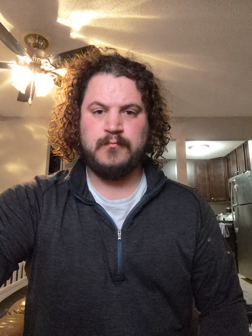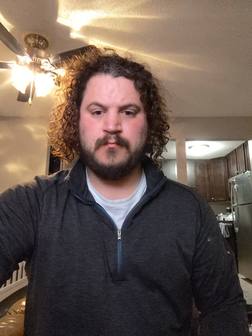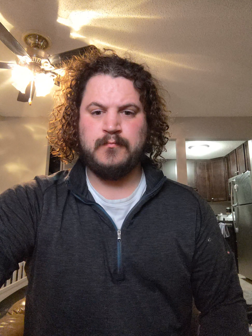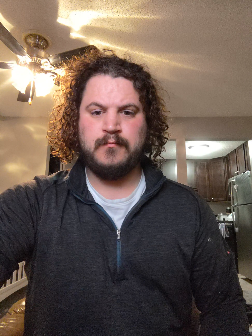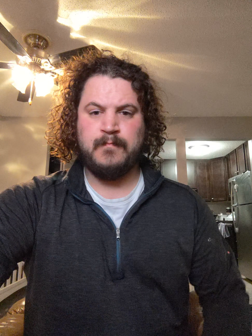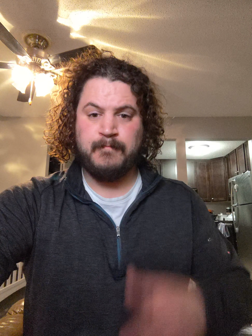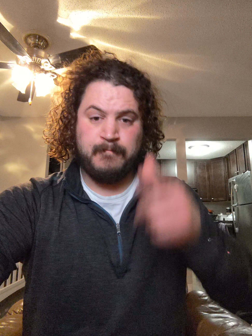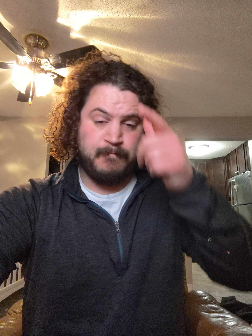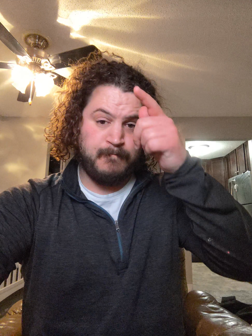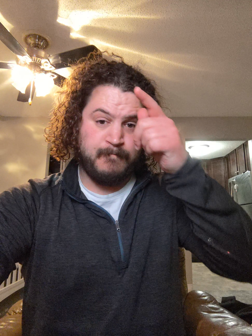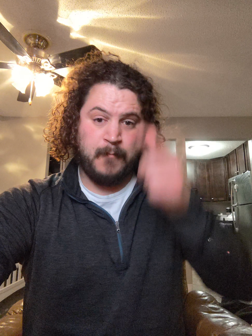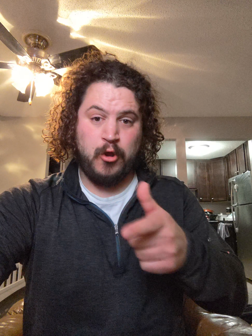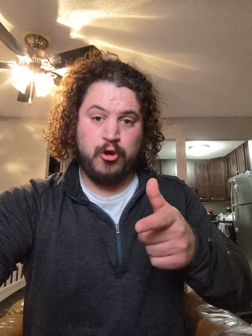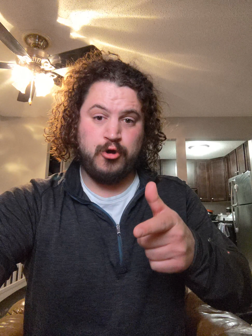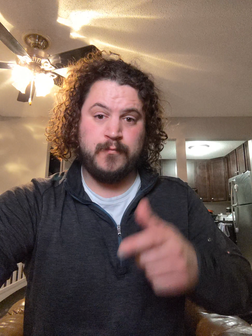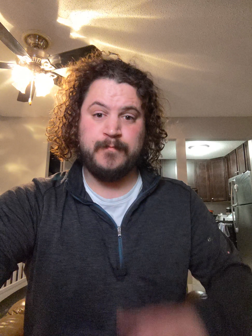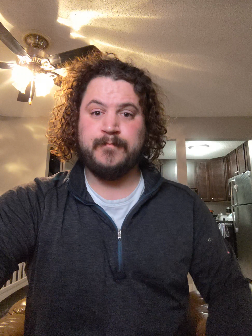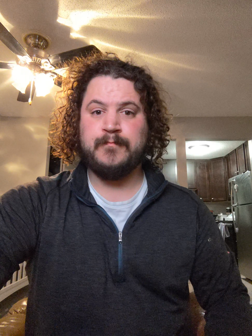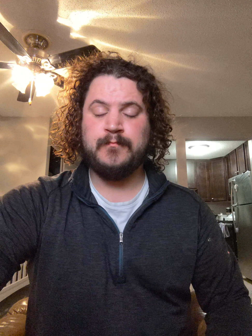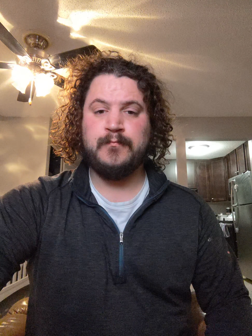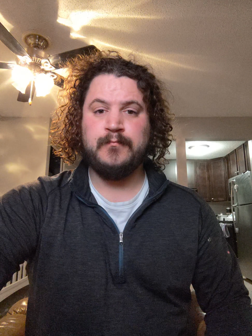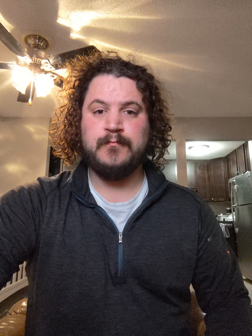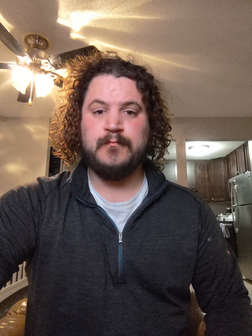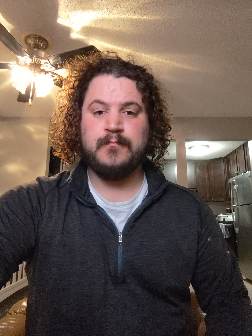brother